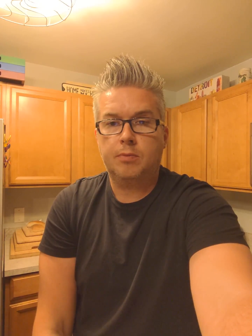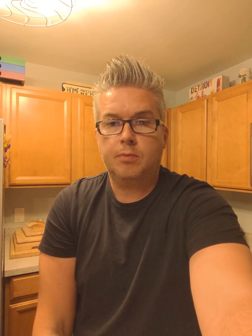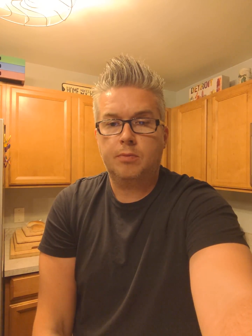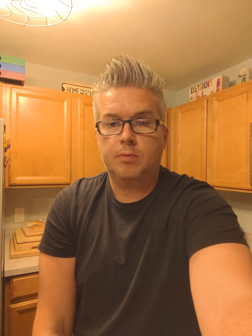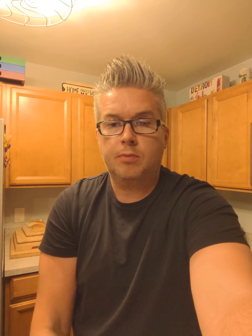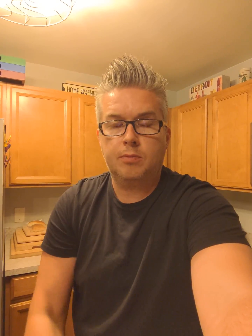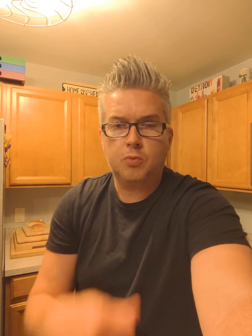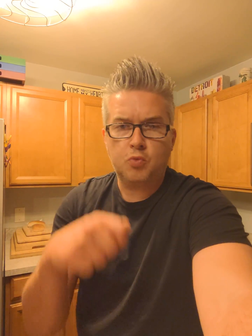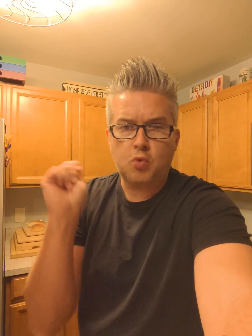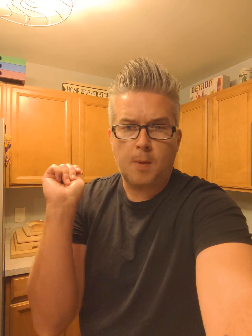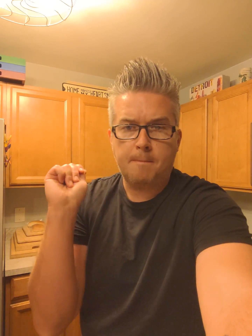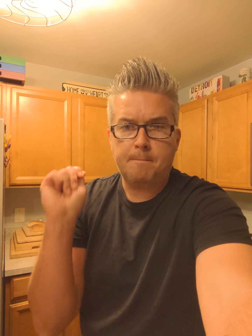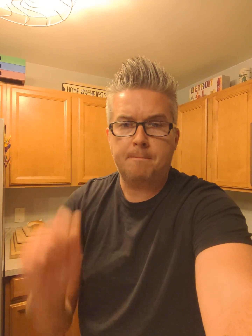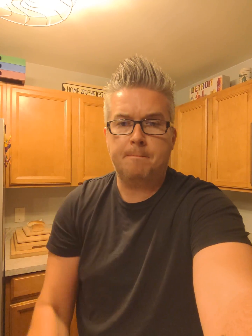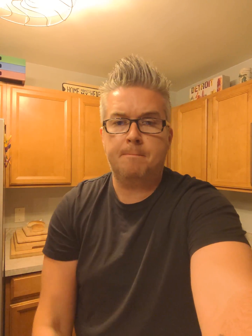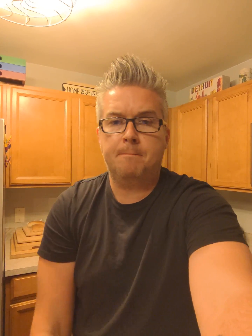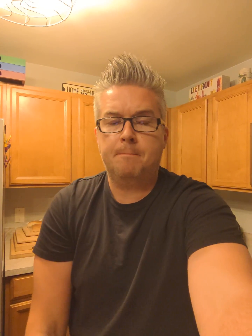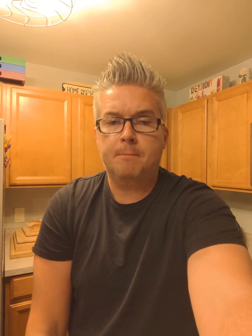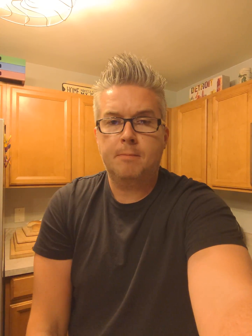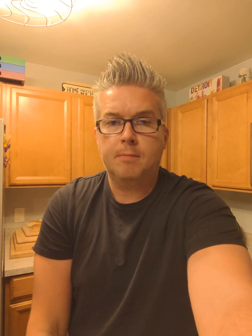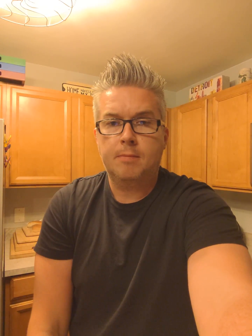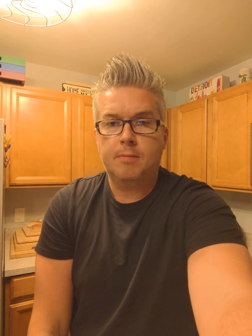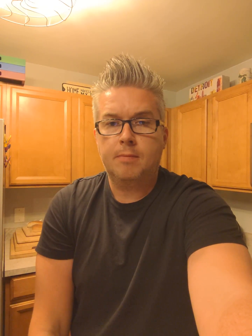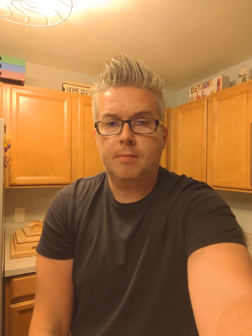rip